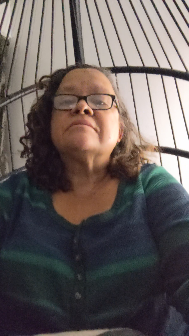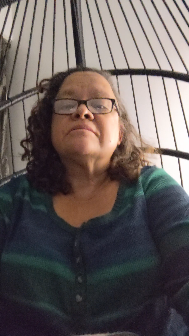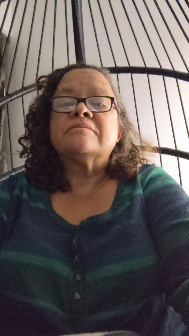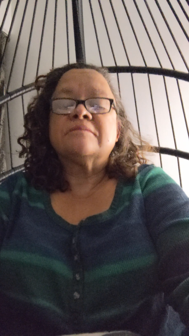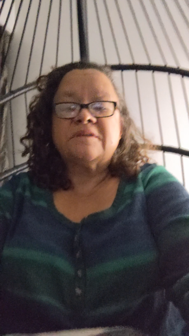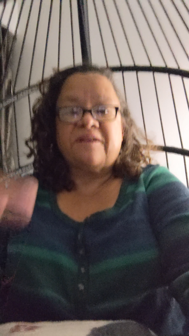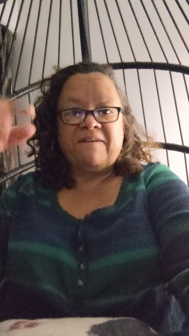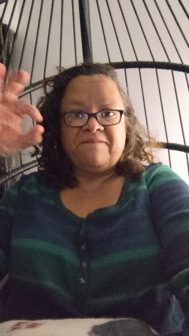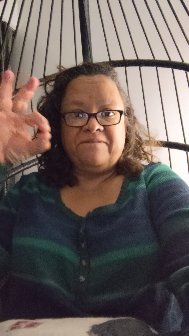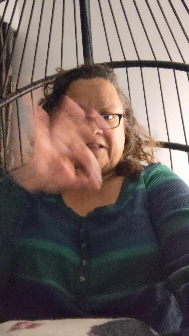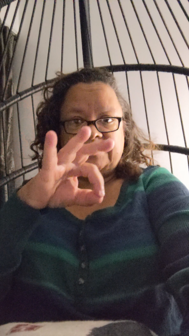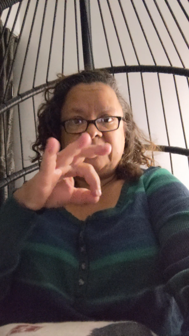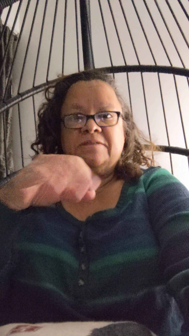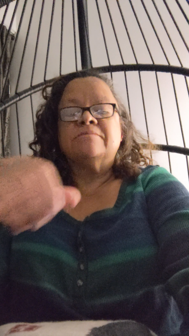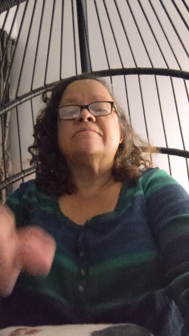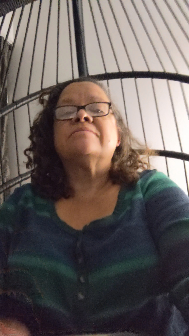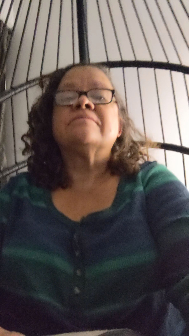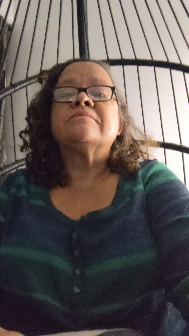fit